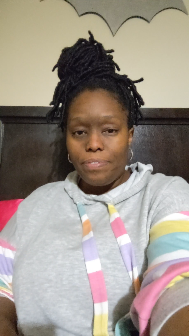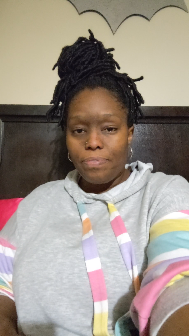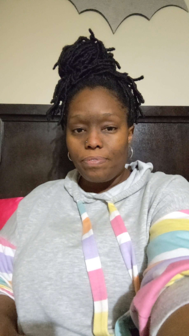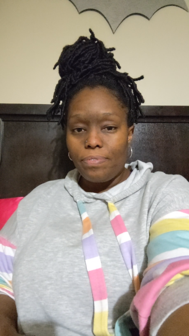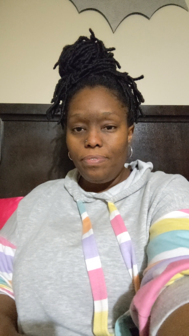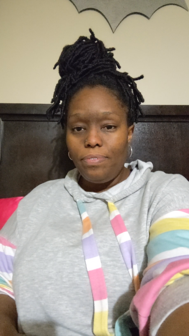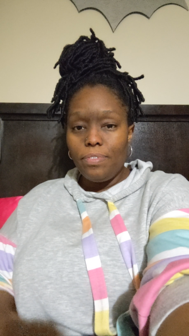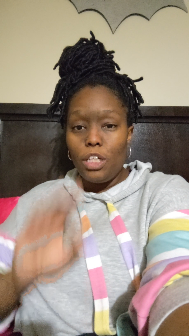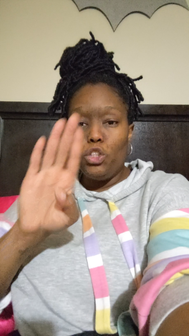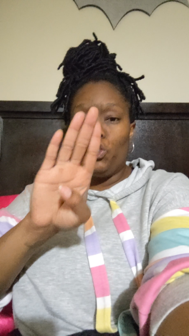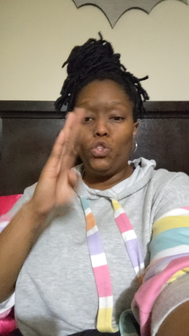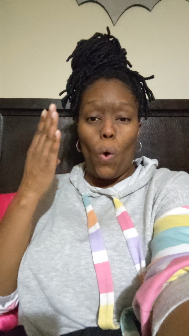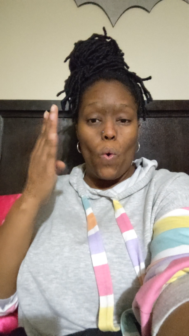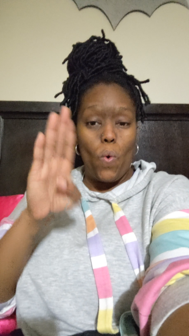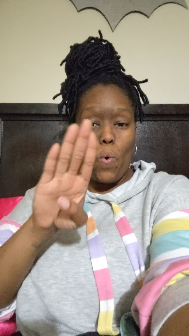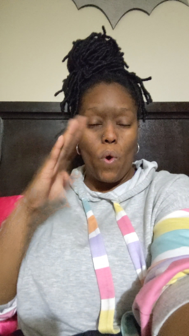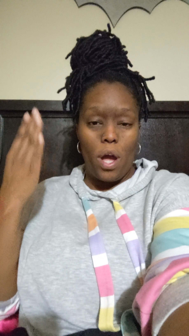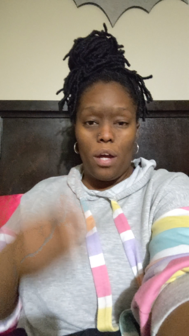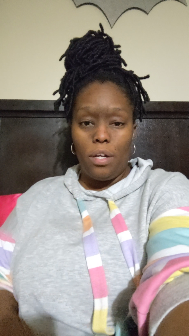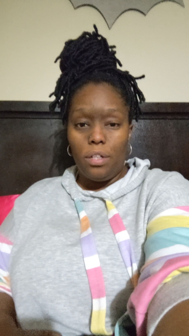door